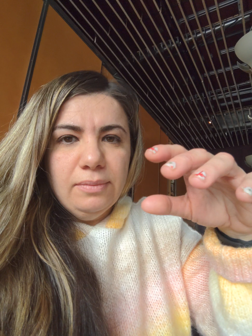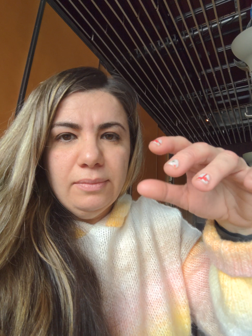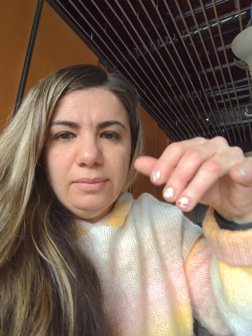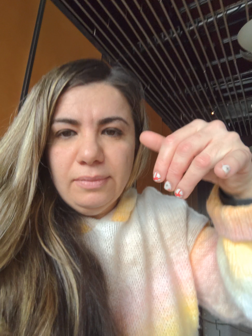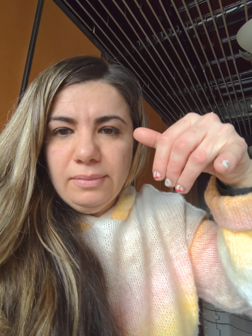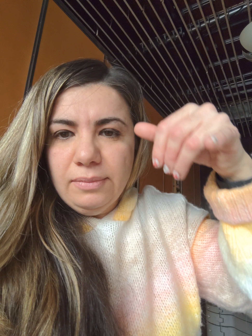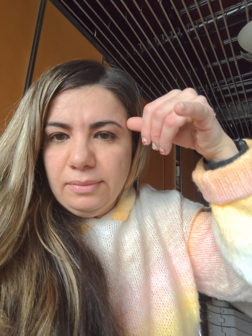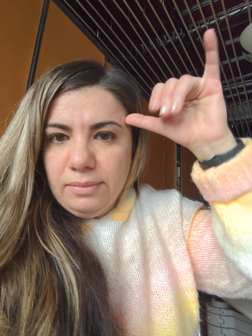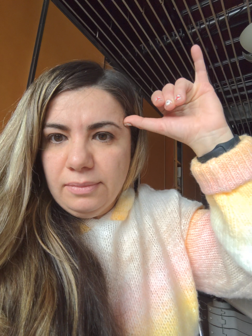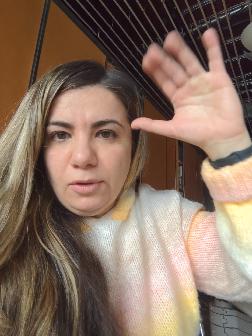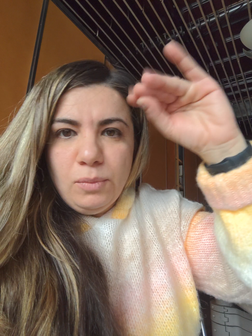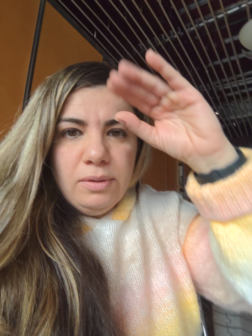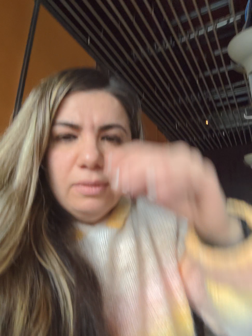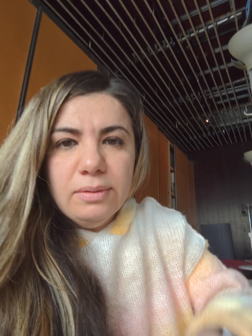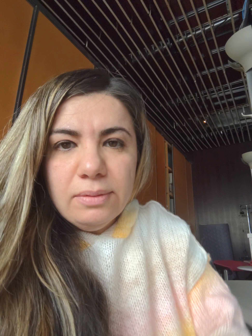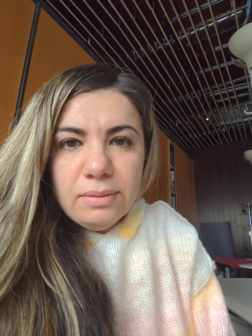cowboy